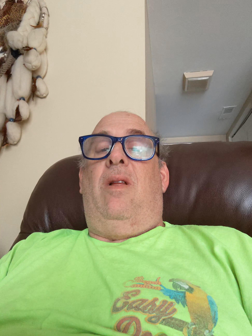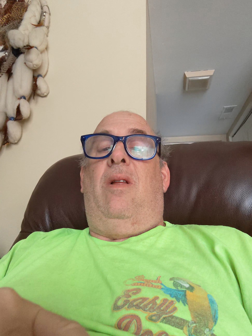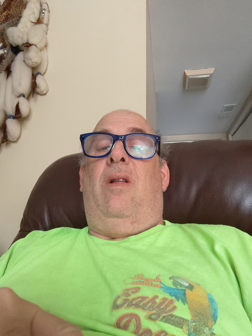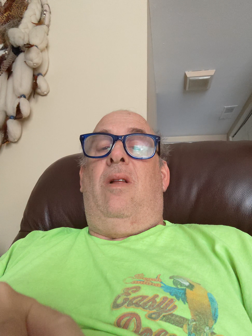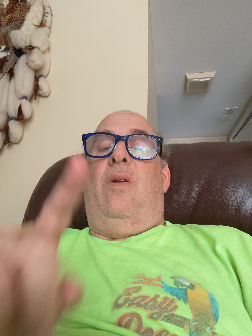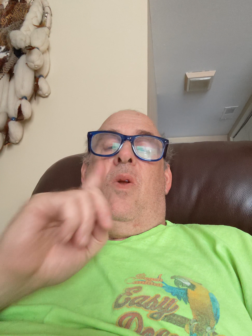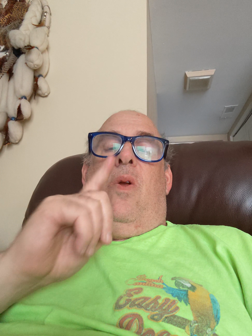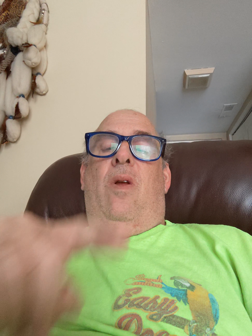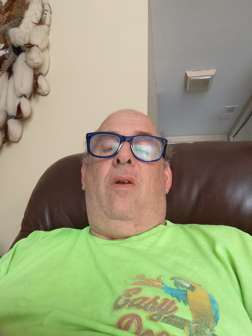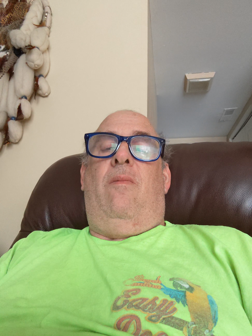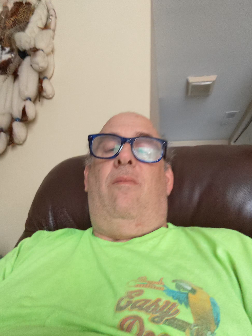talk